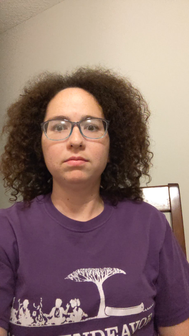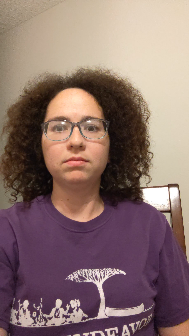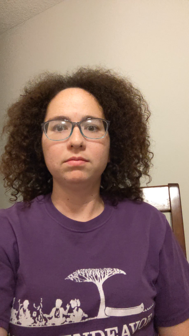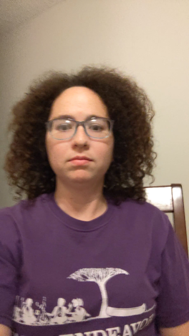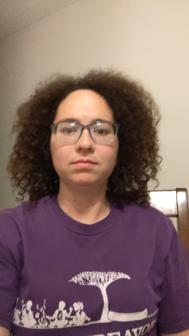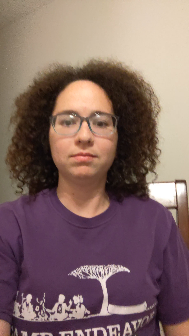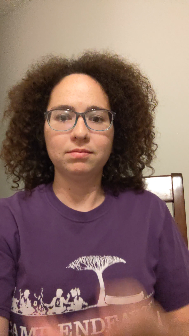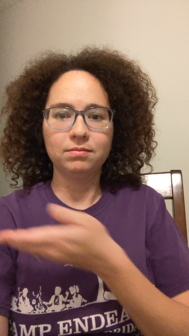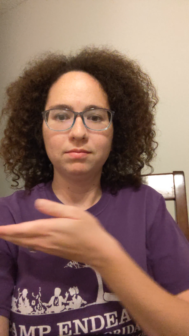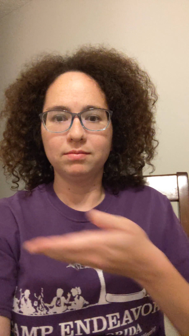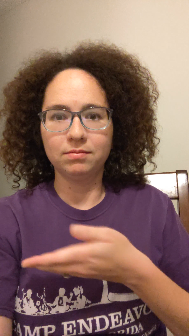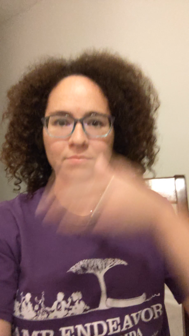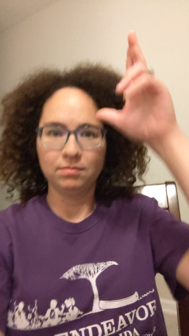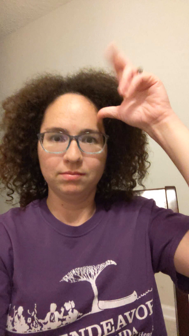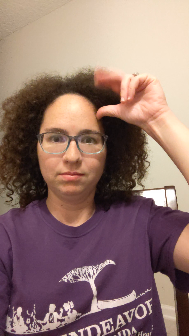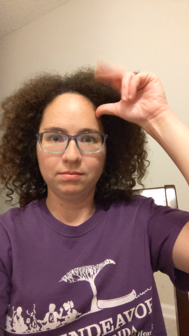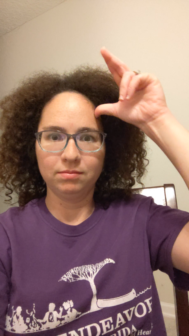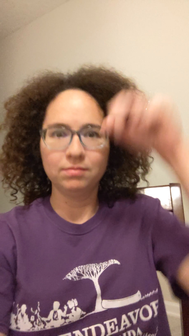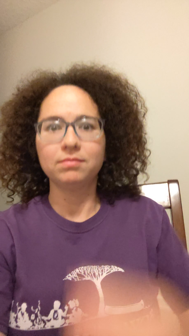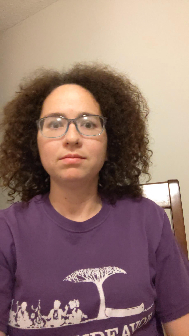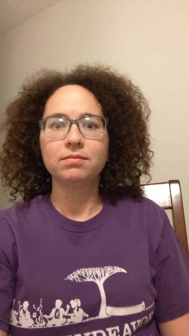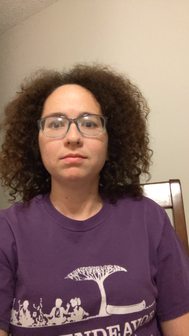pony